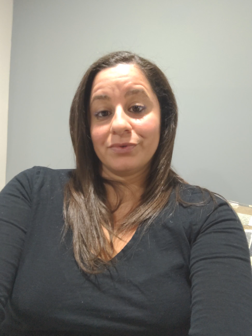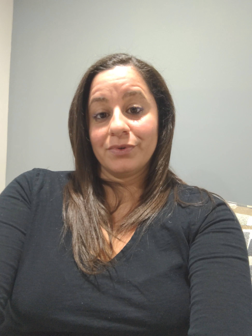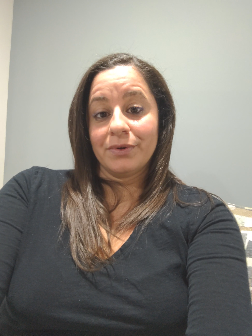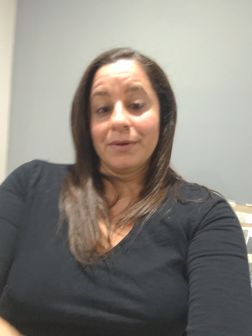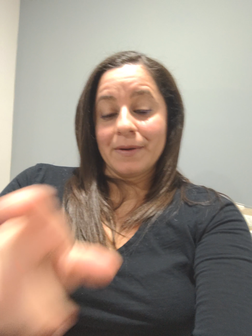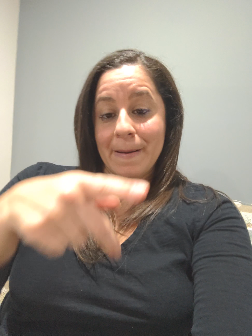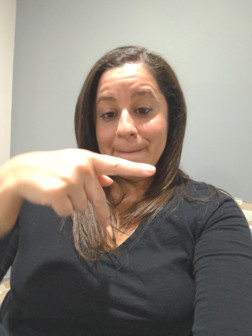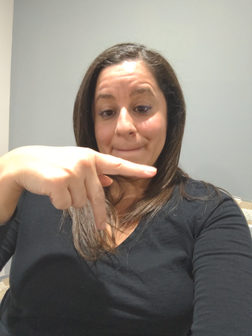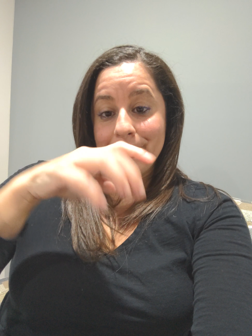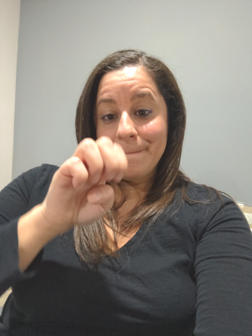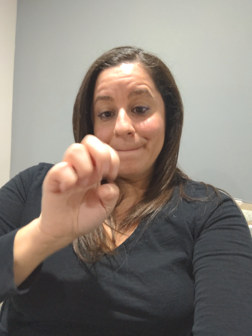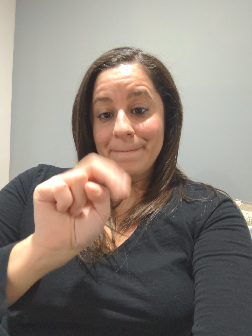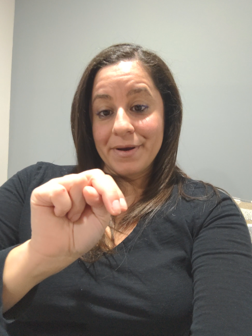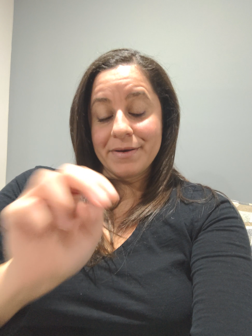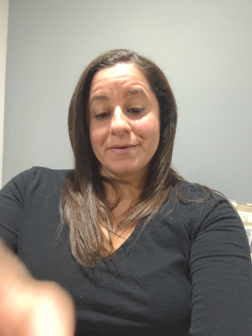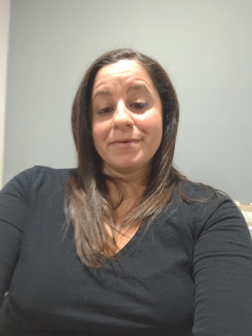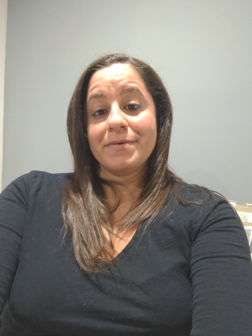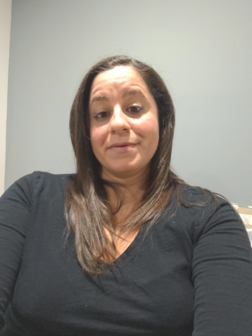pen